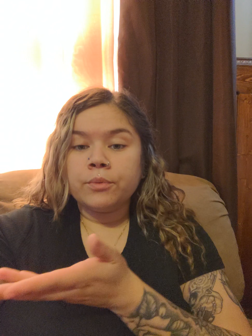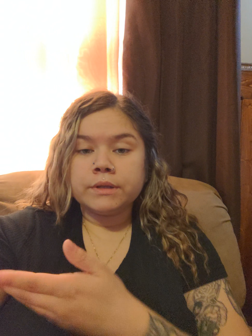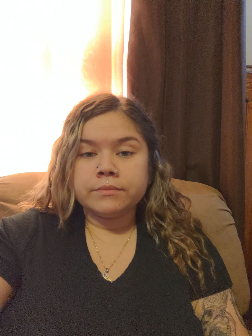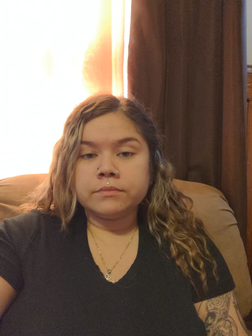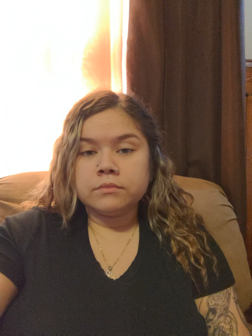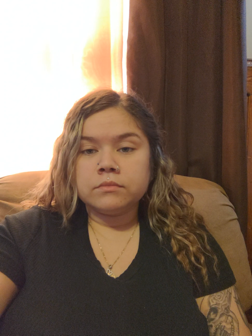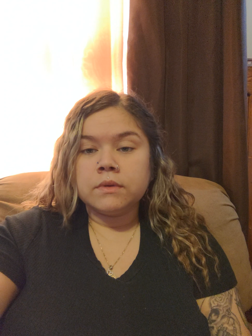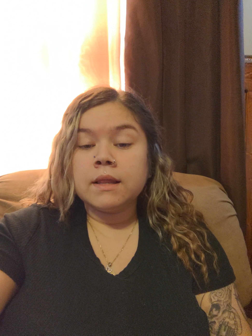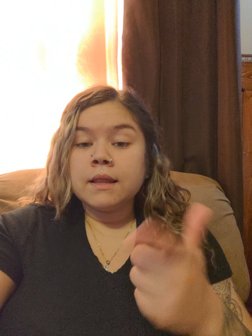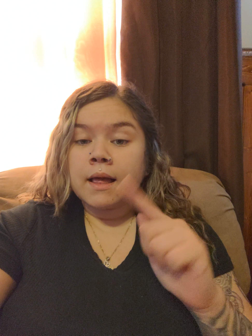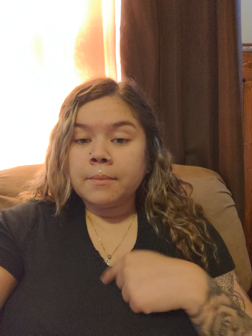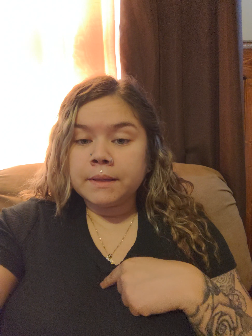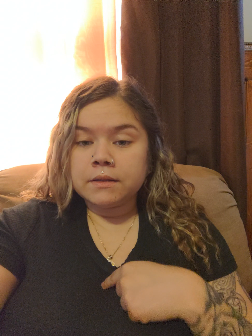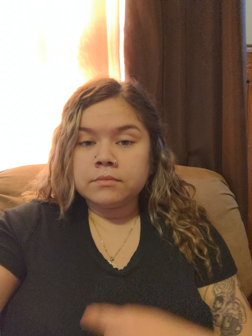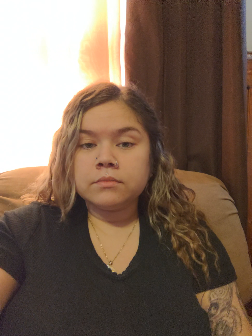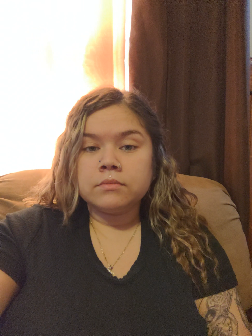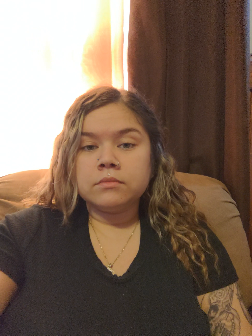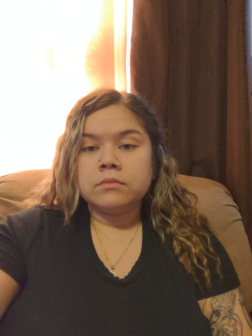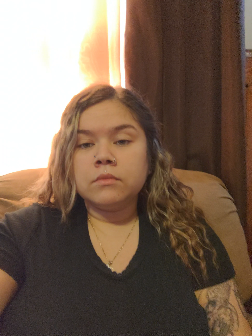let me